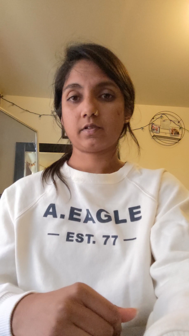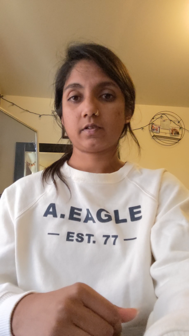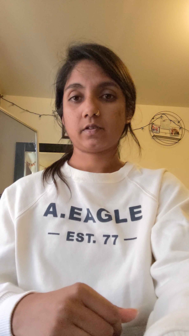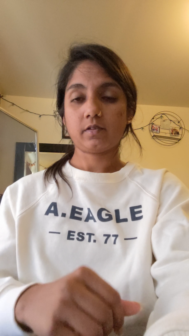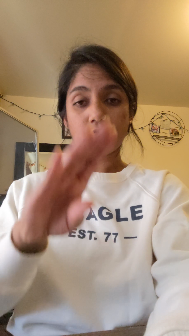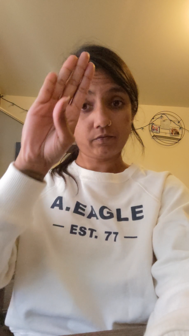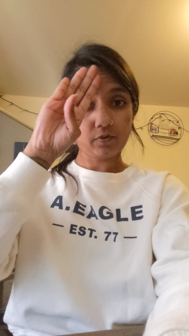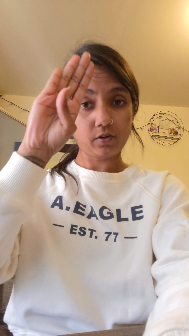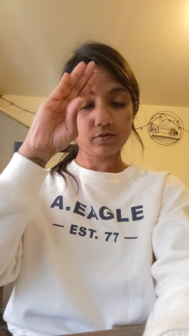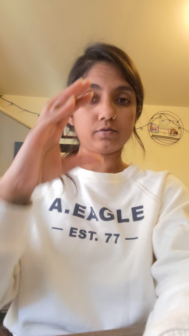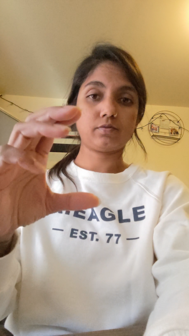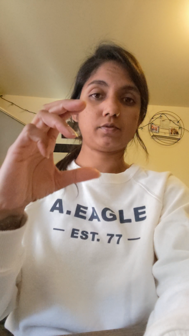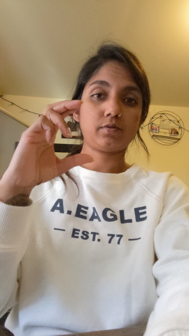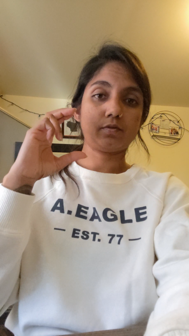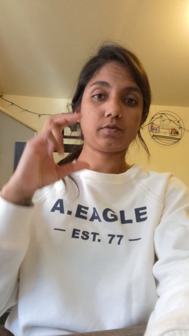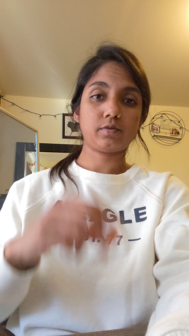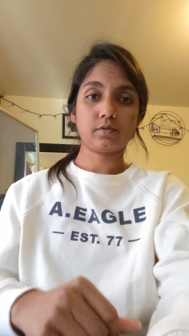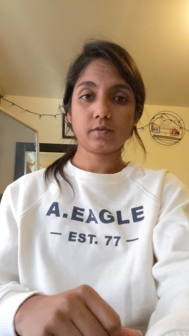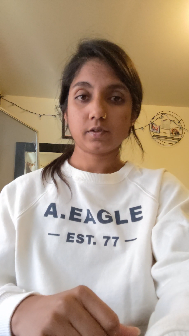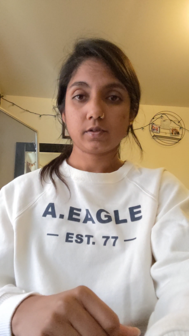fire truck